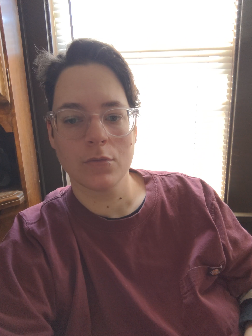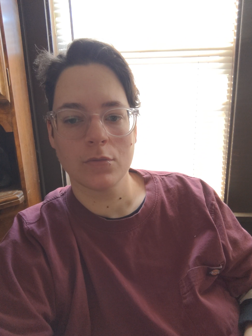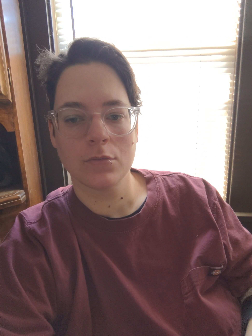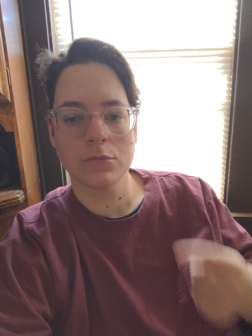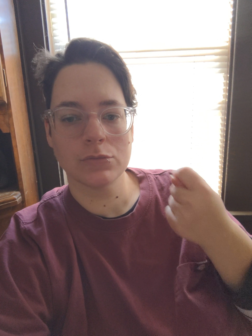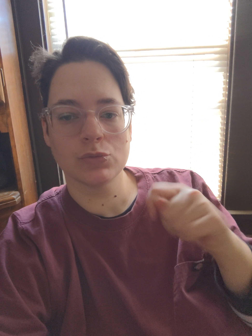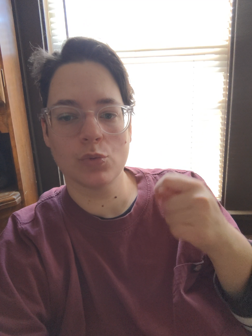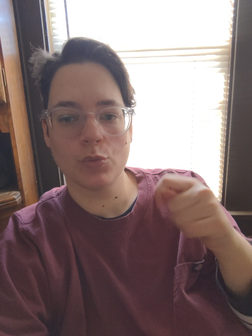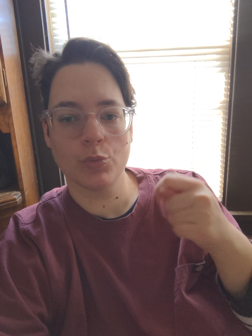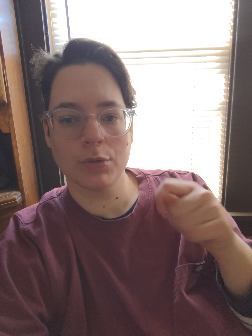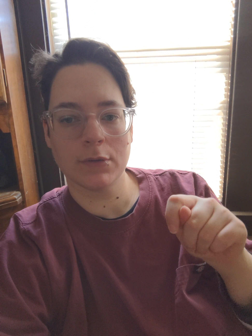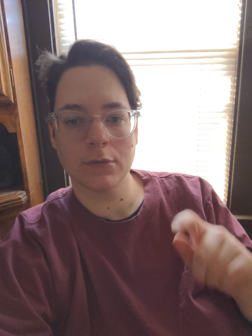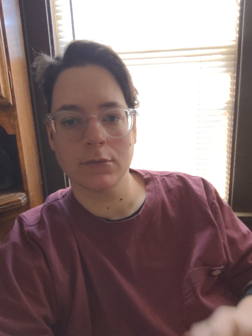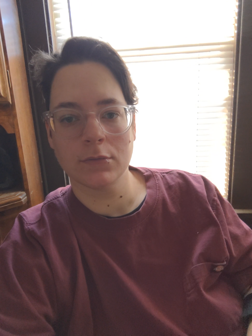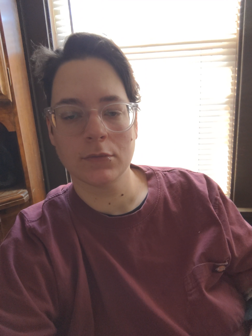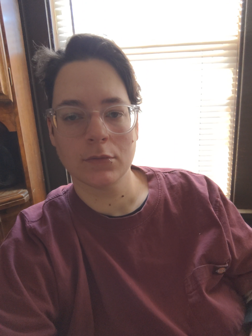toy